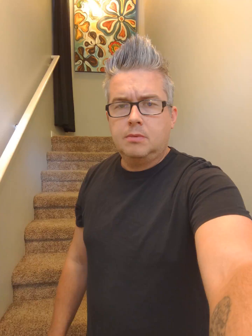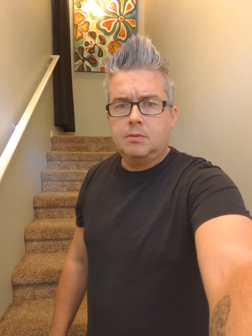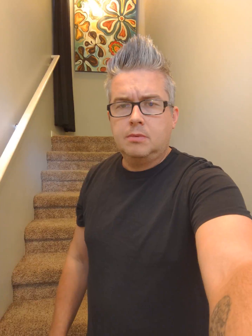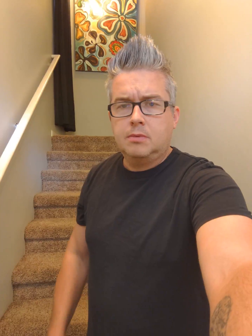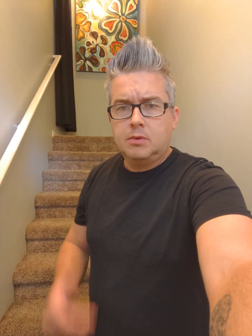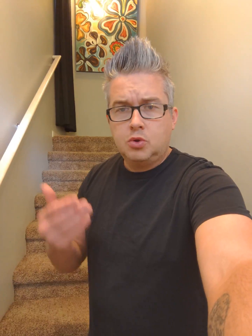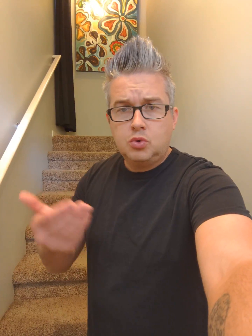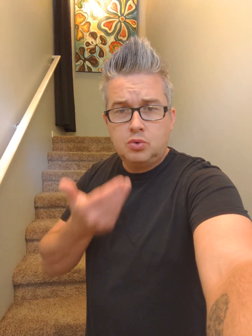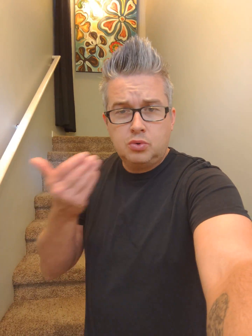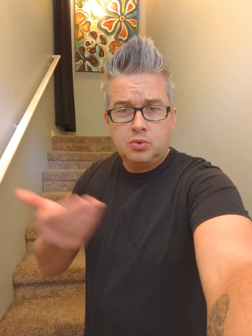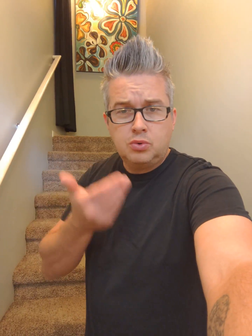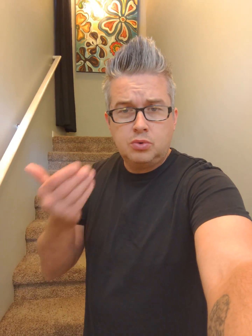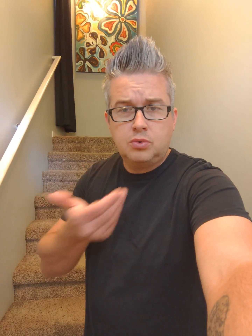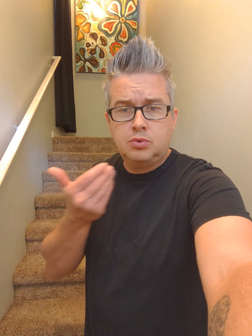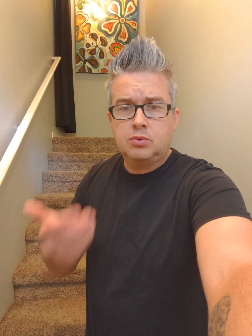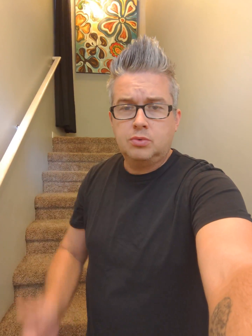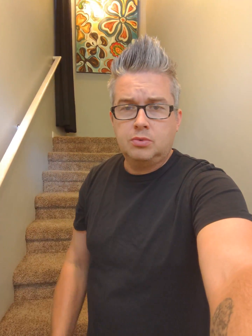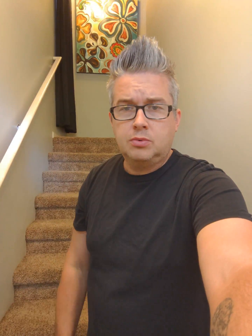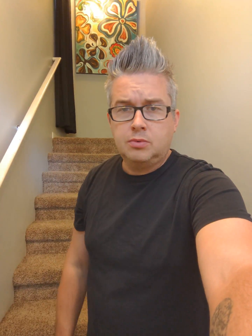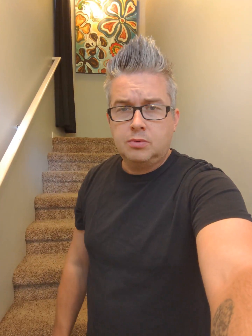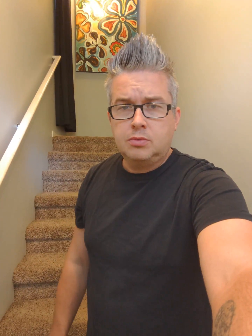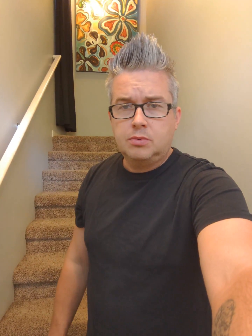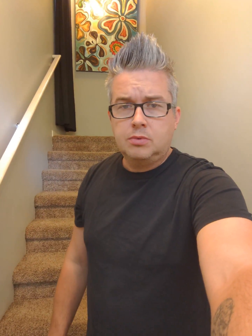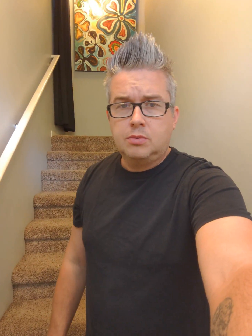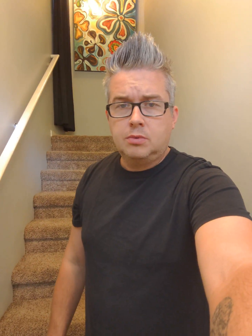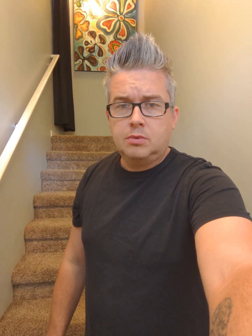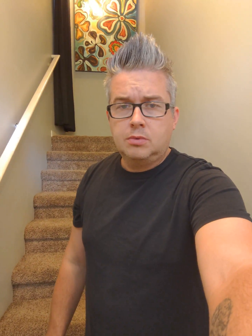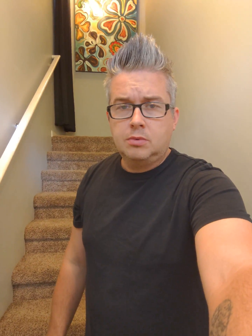new